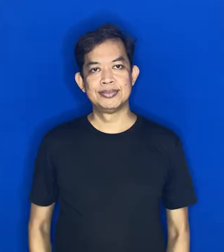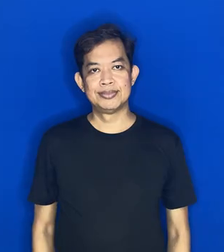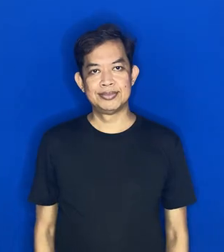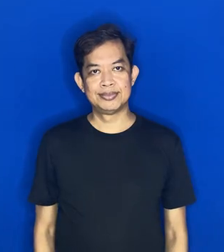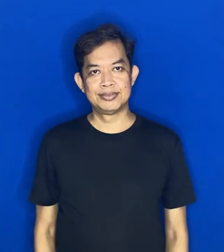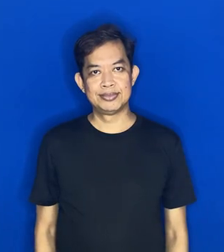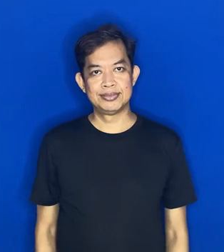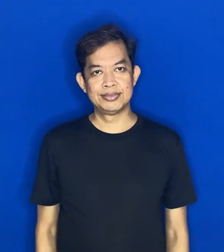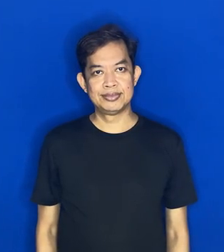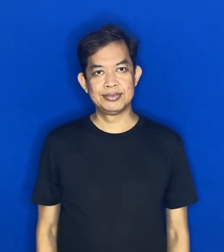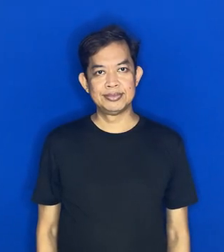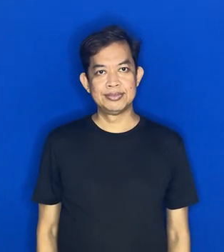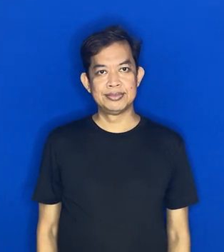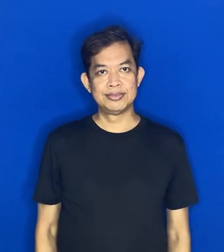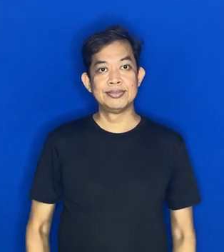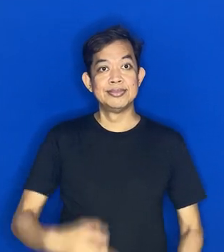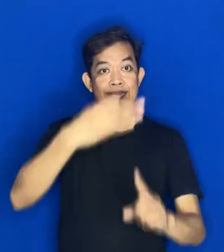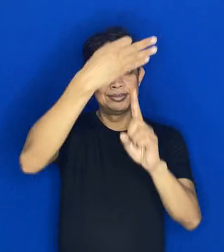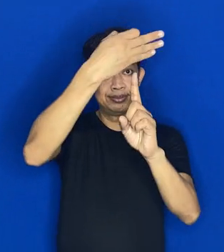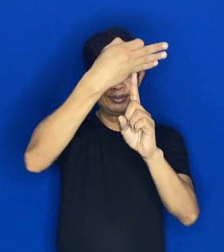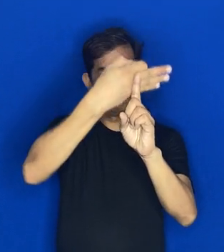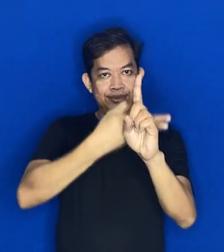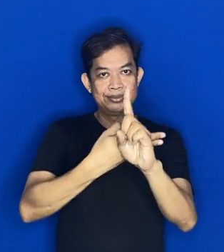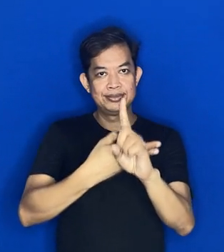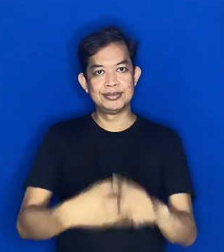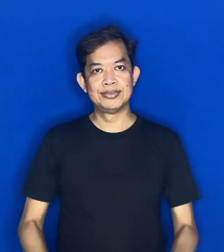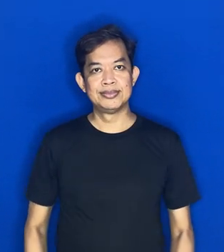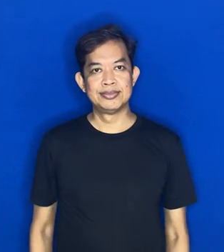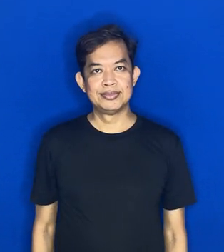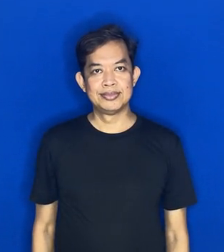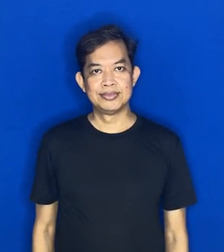february